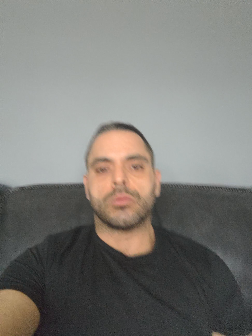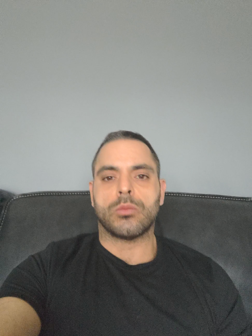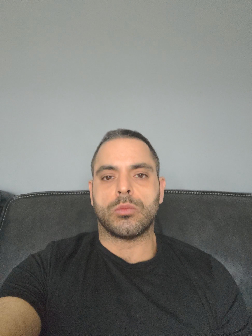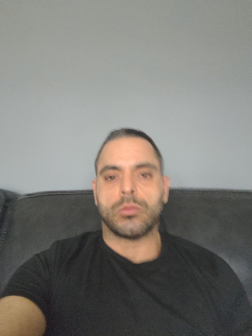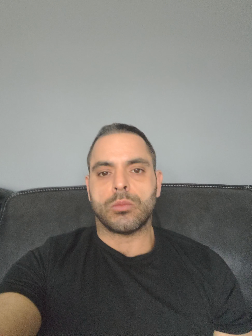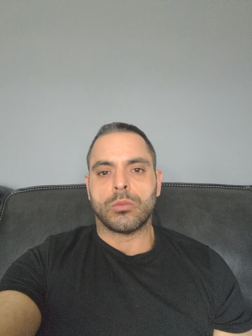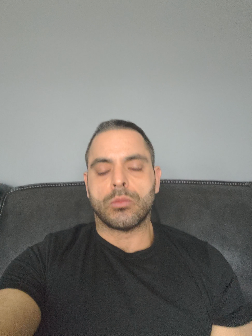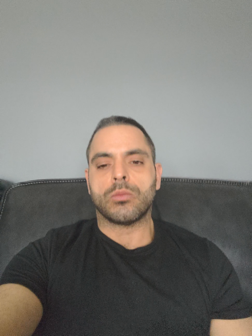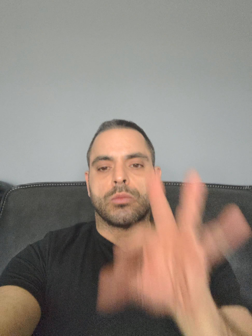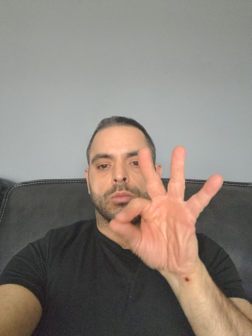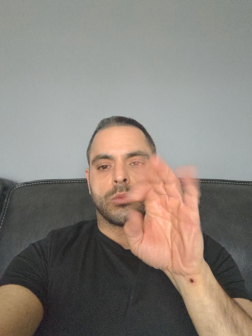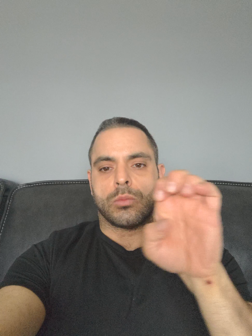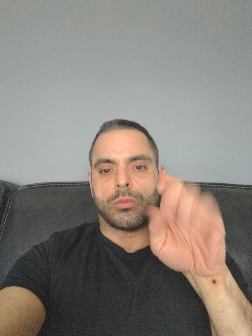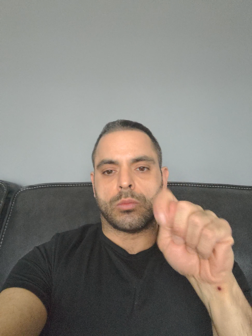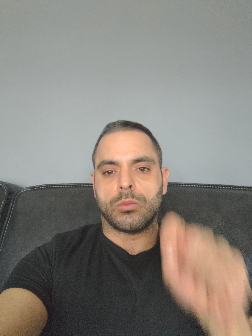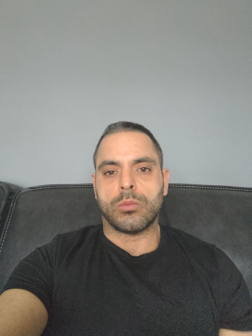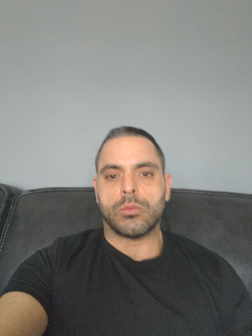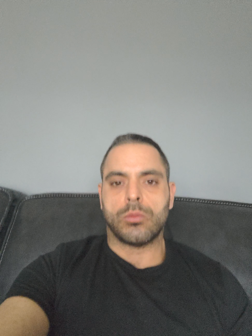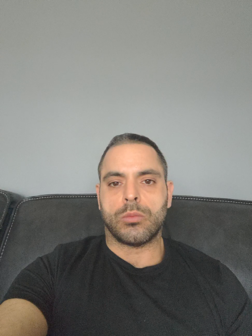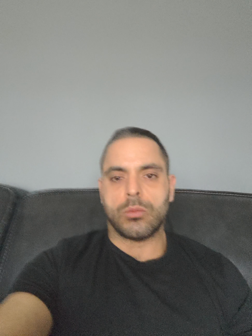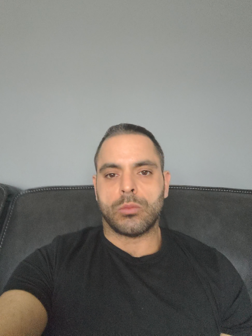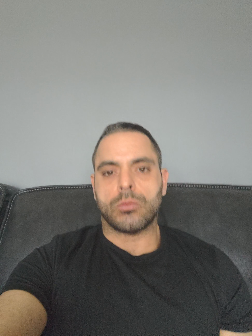feet